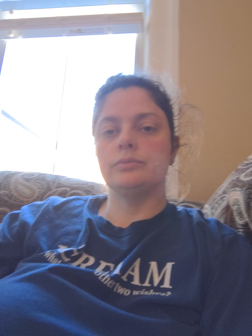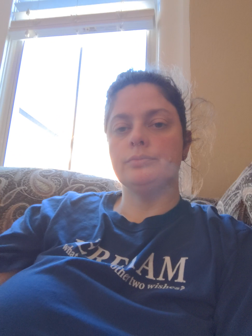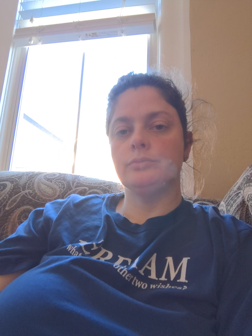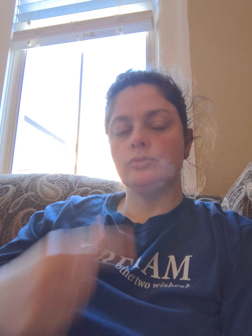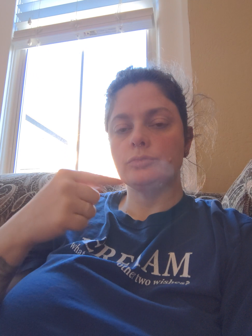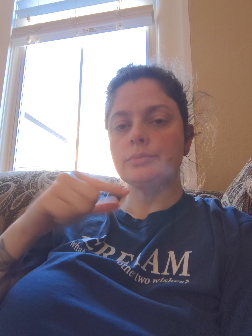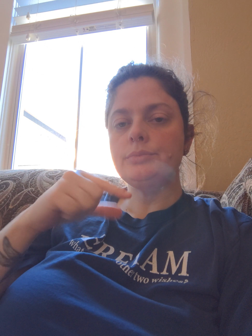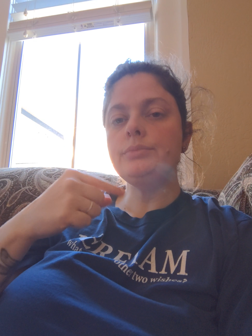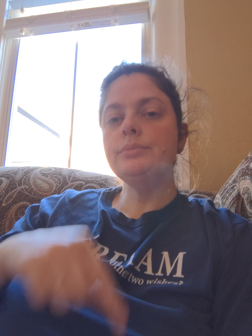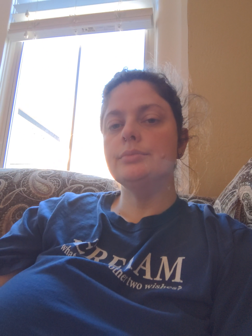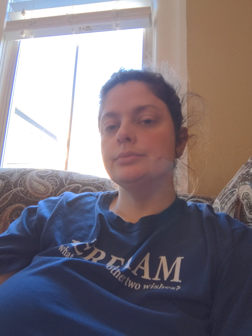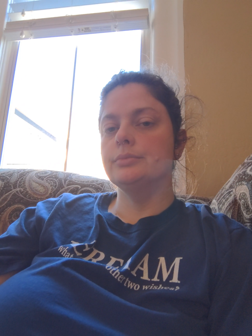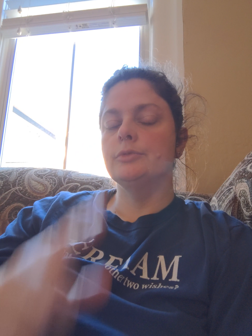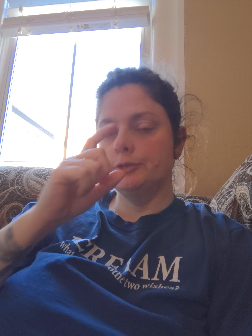green